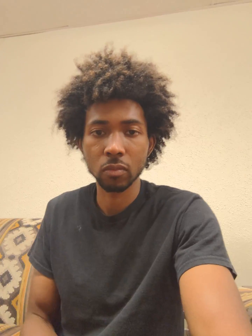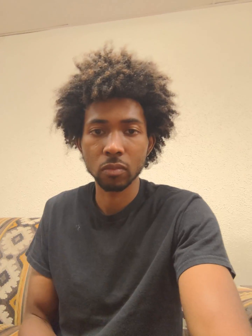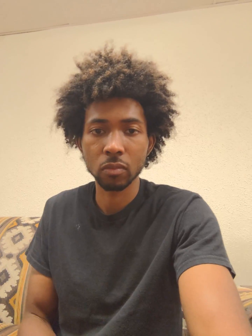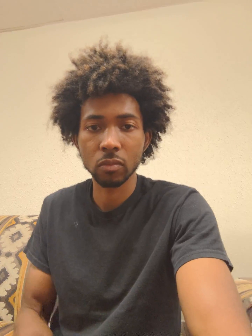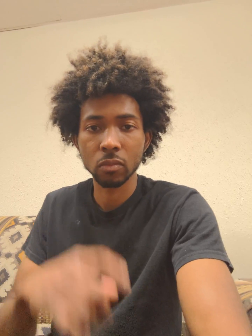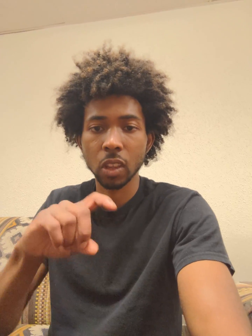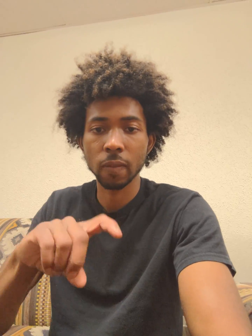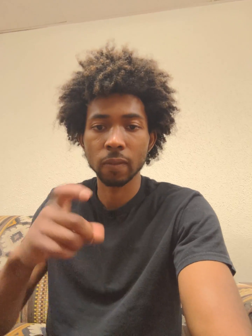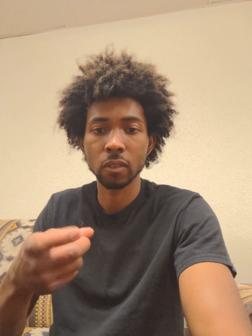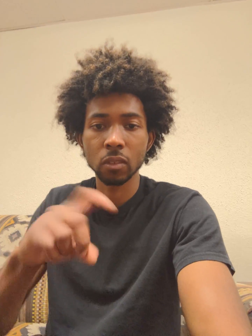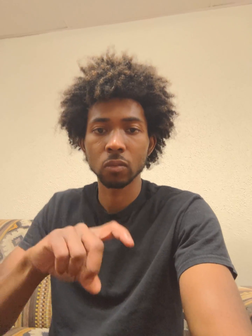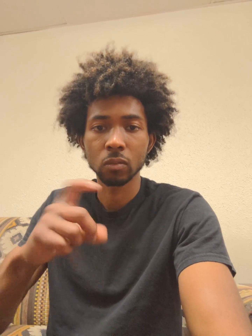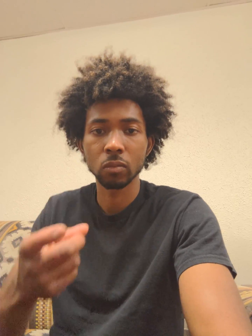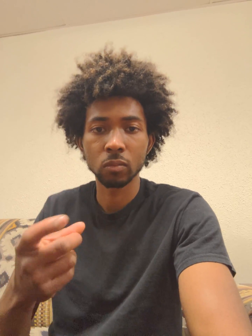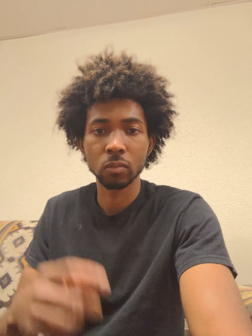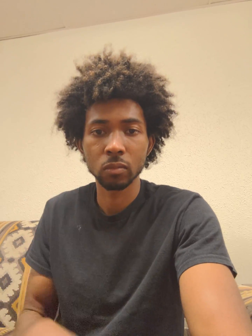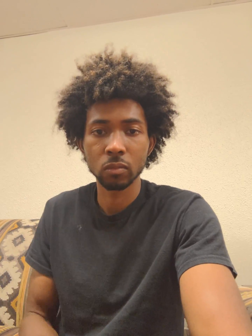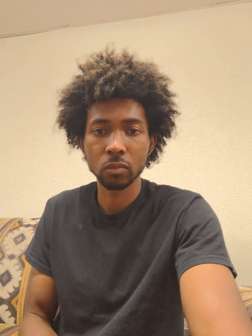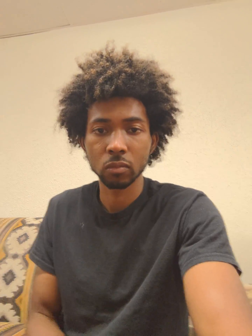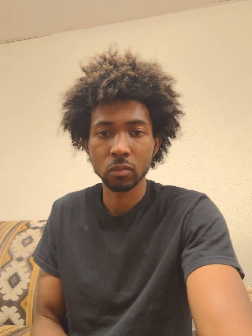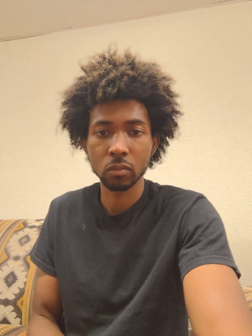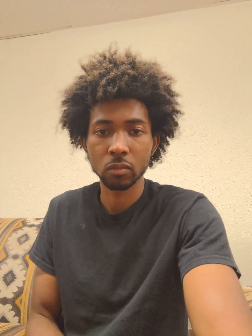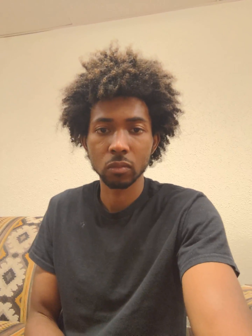friend